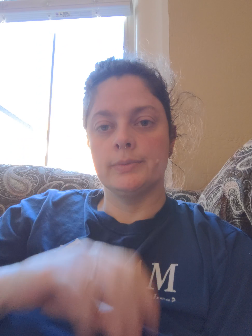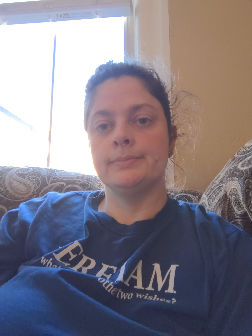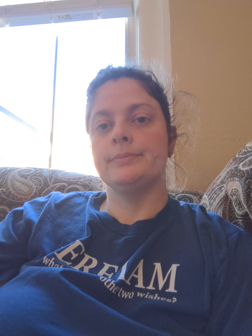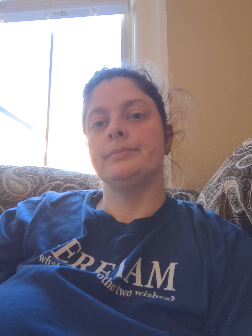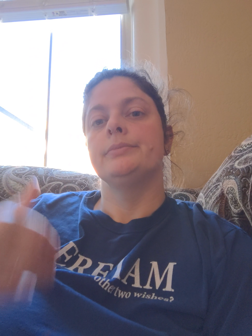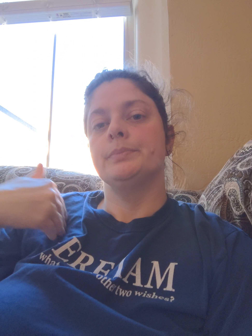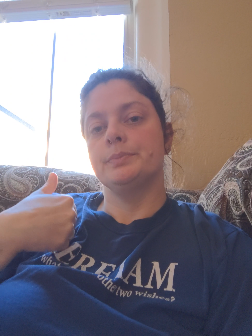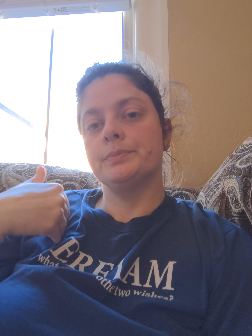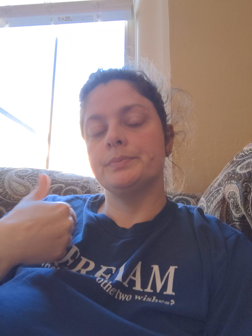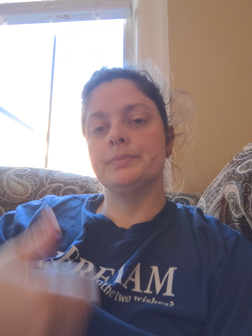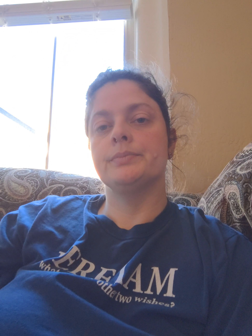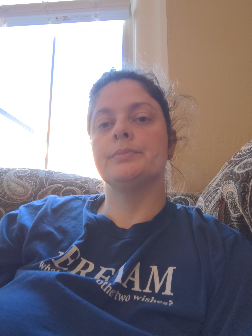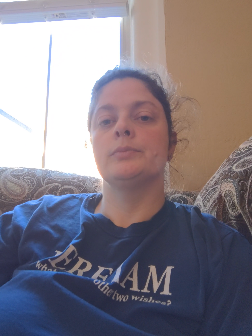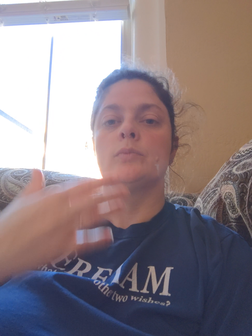animal